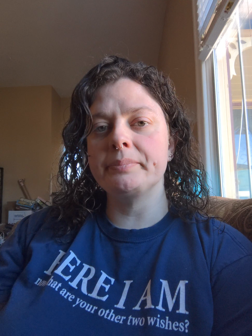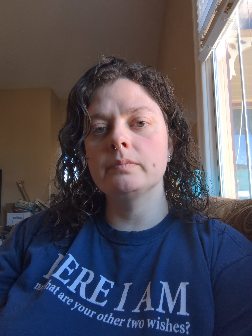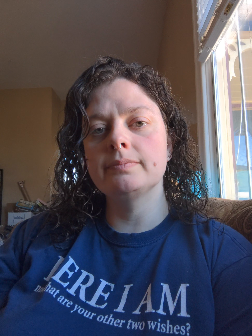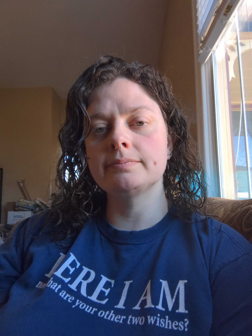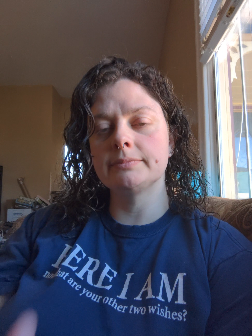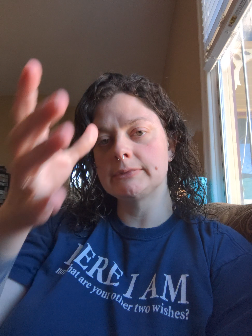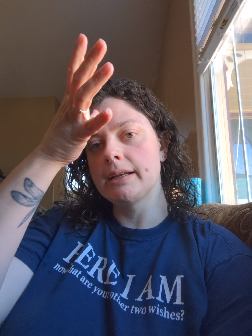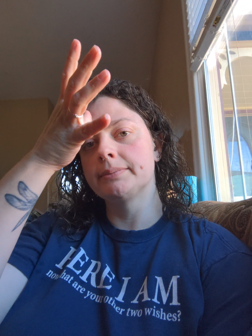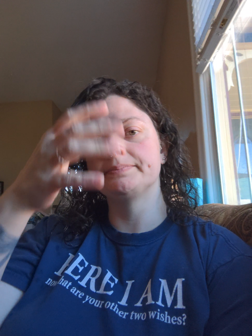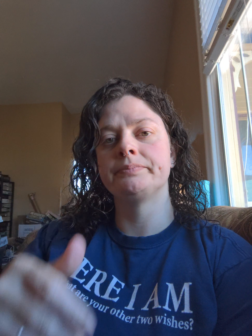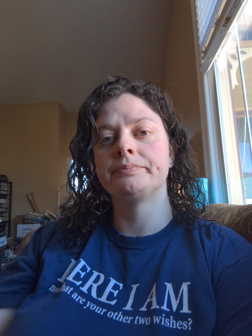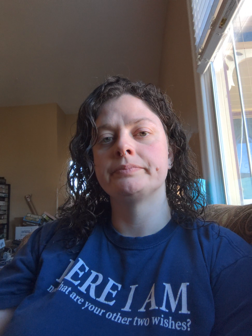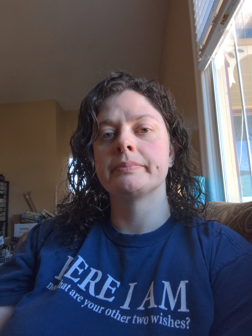dad